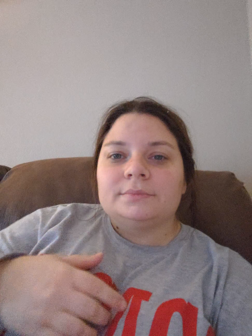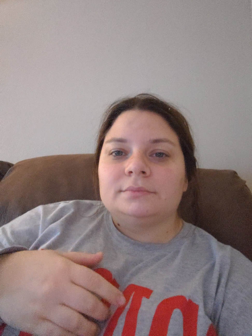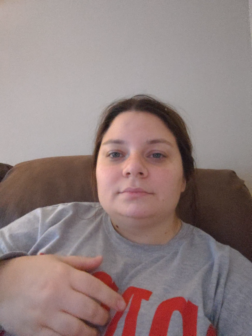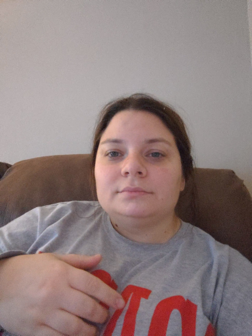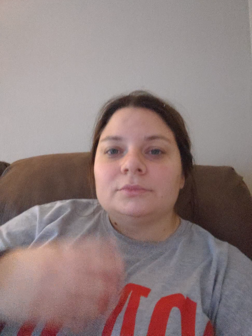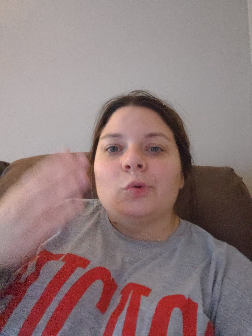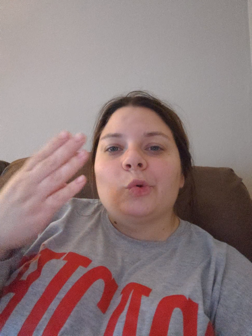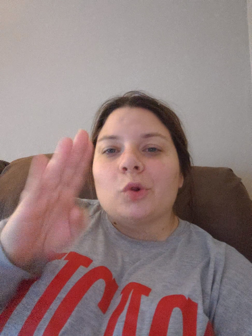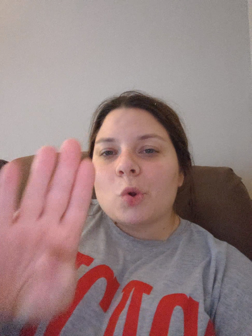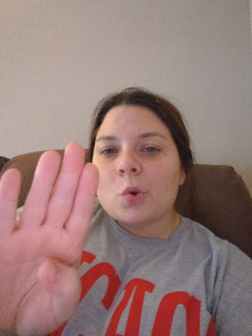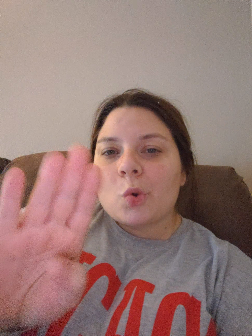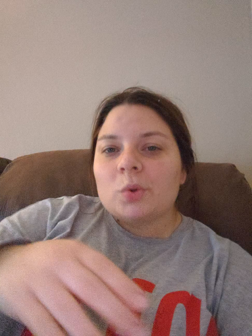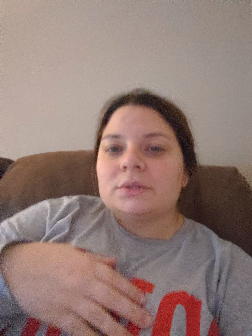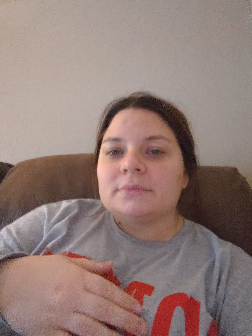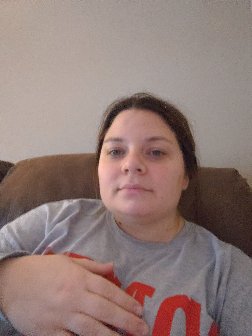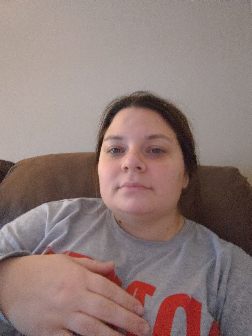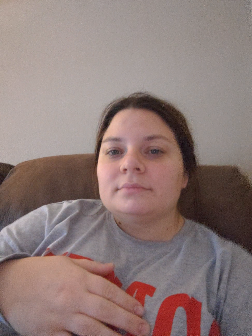close